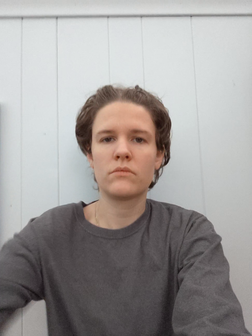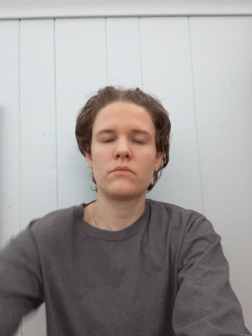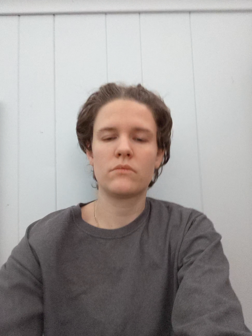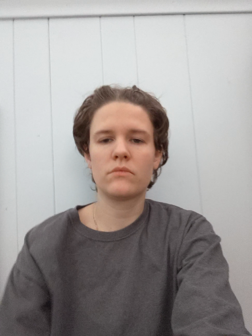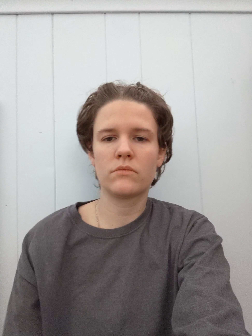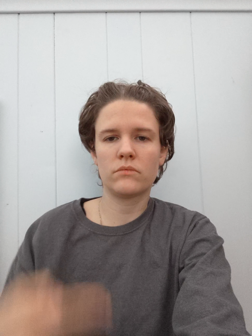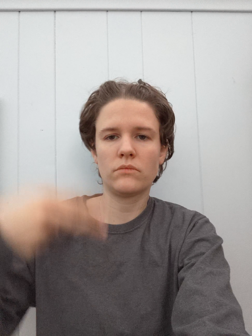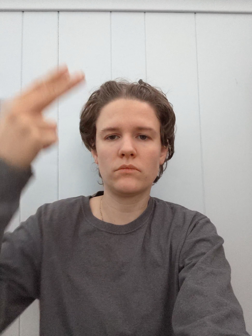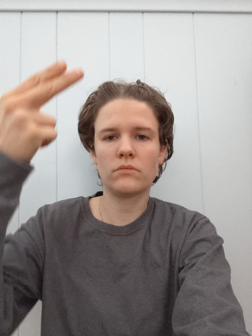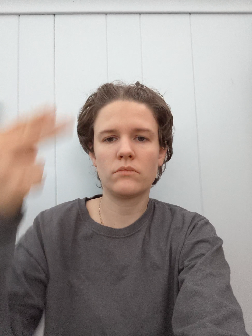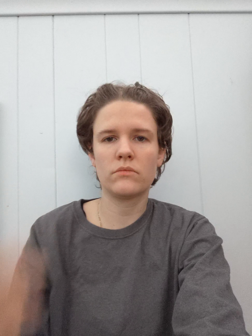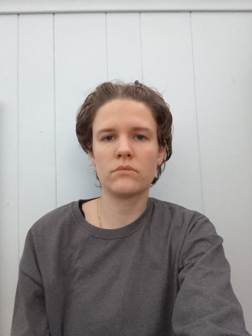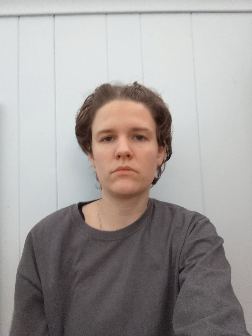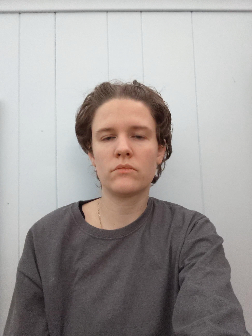high